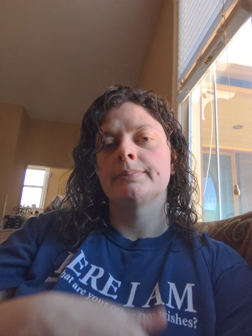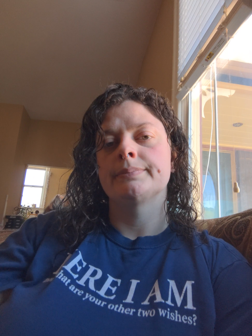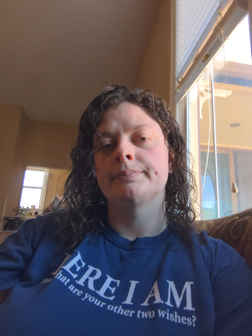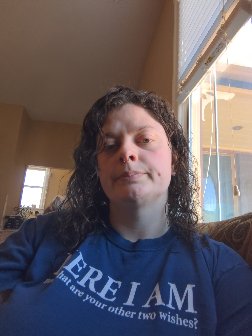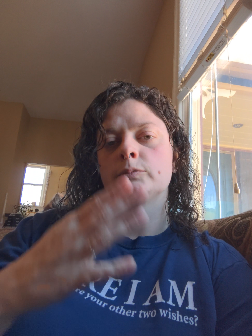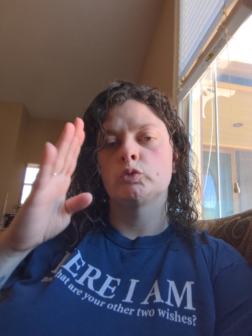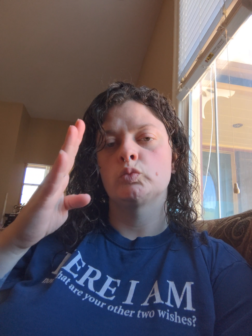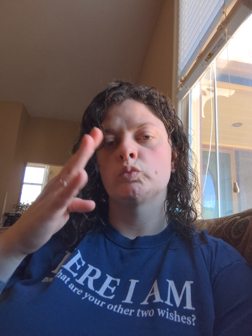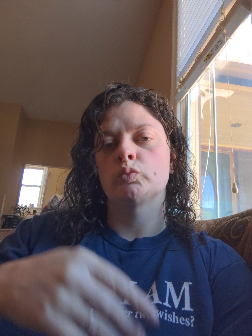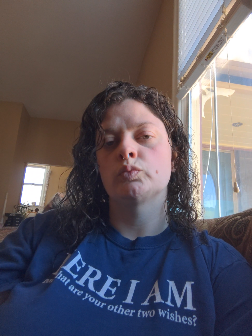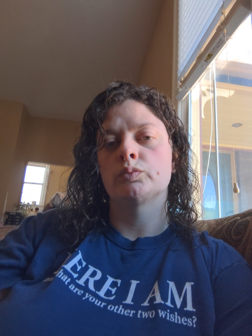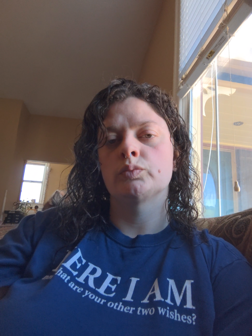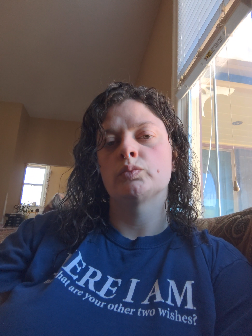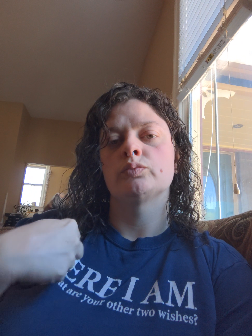blue